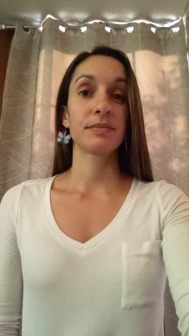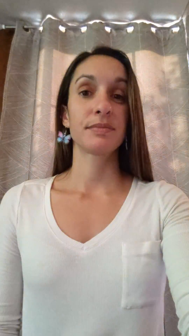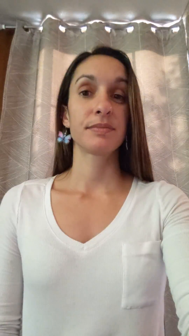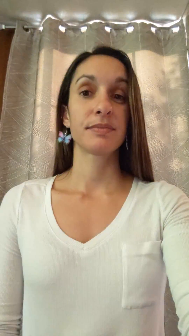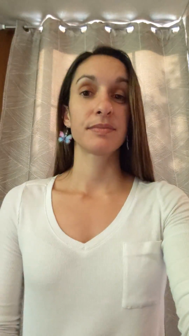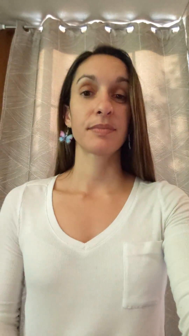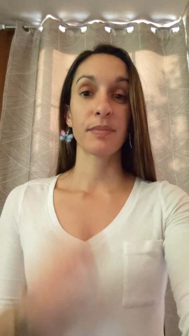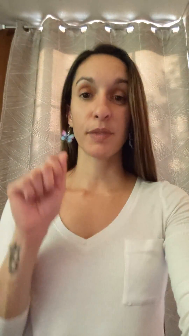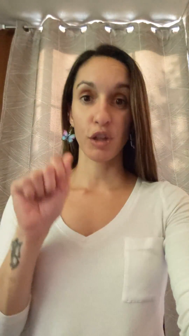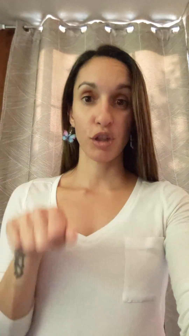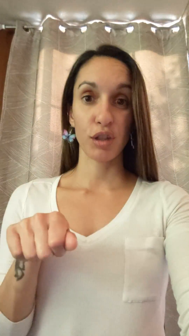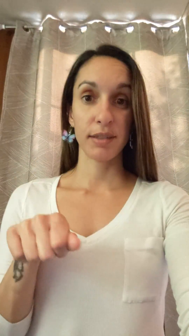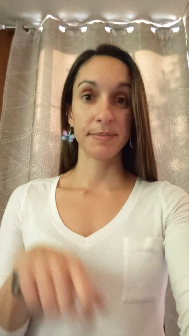could